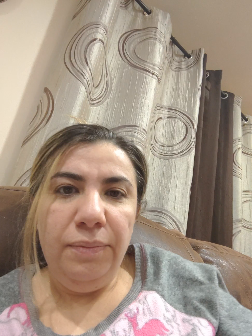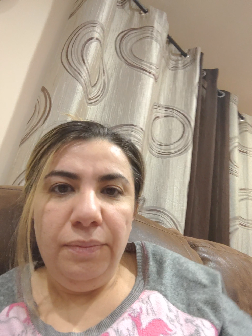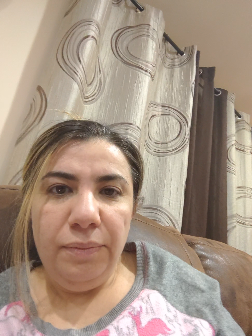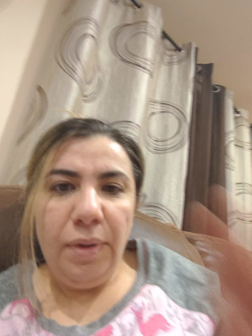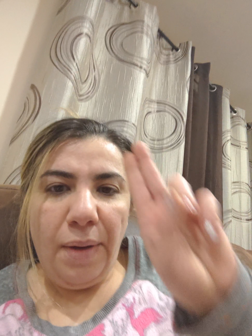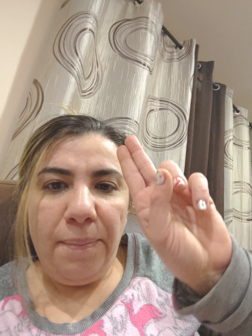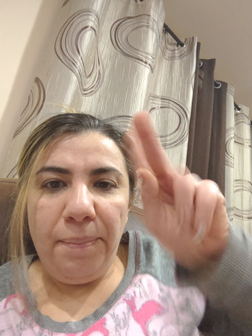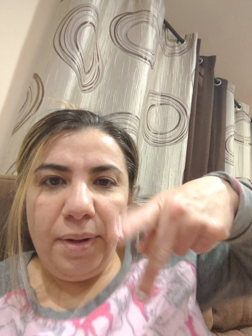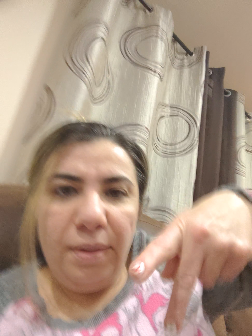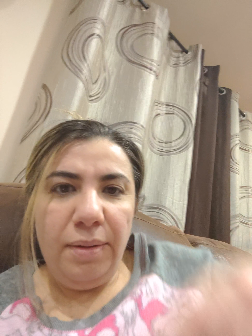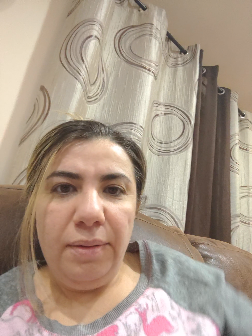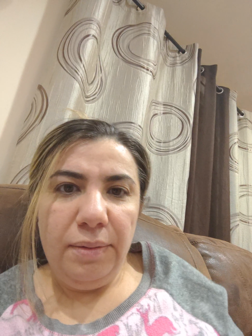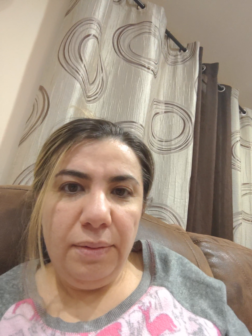up